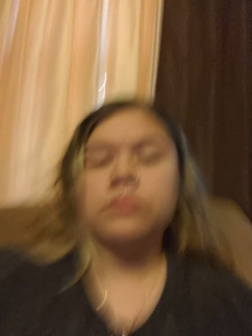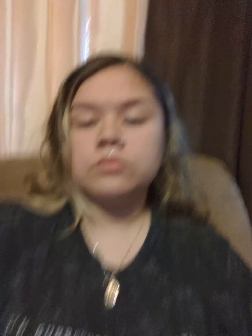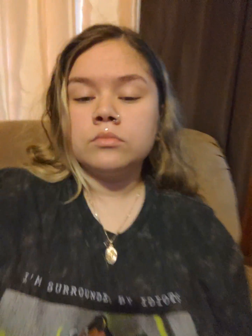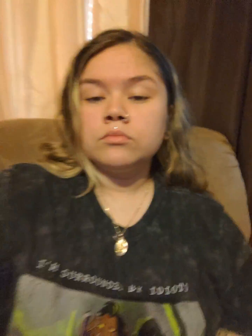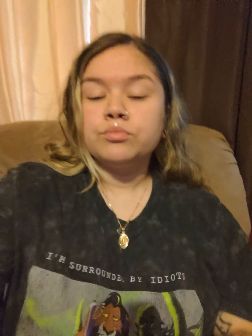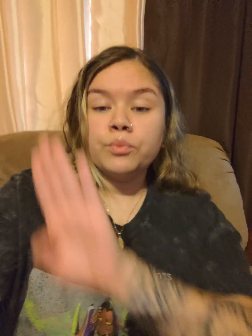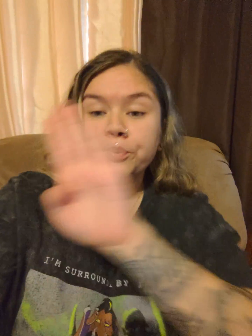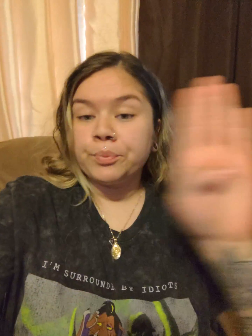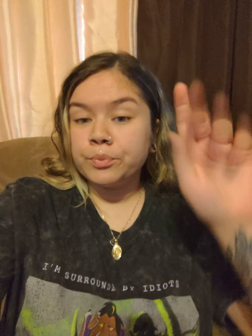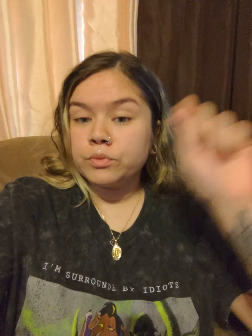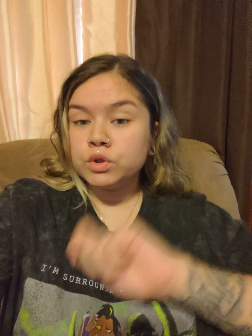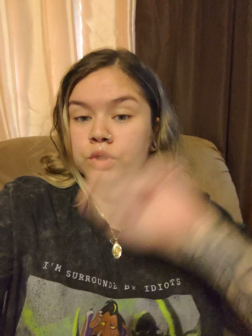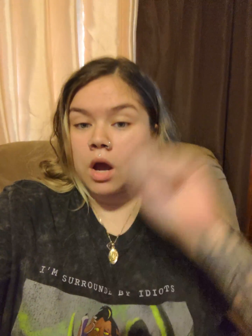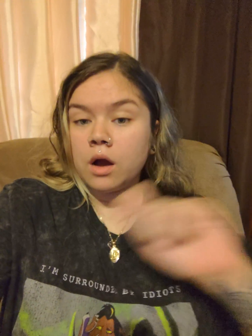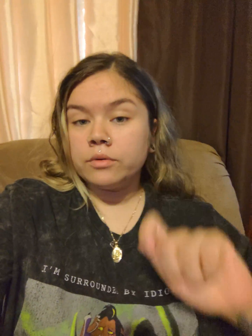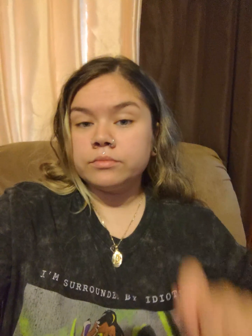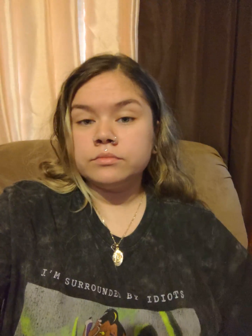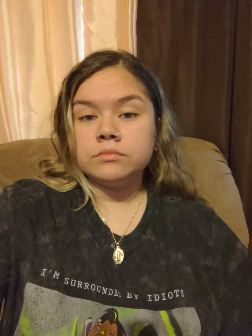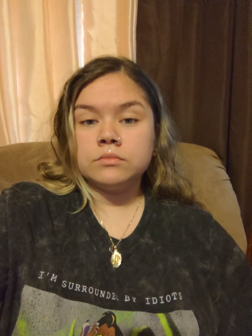chalk